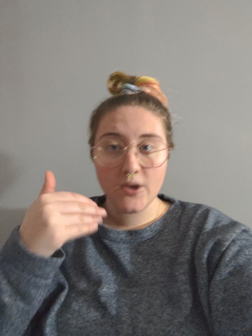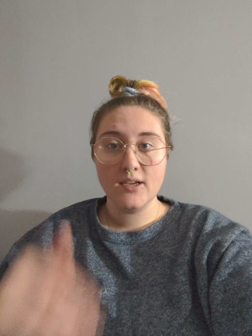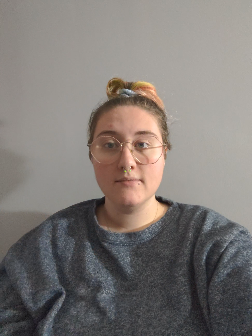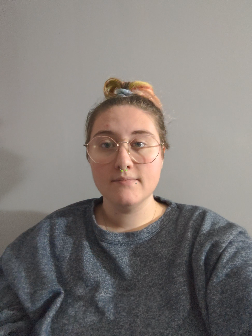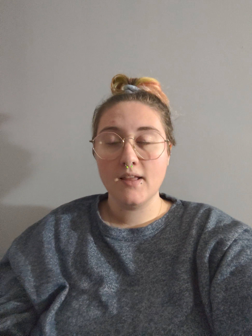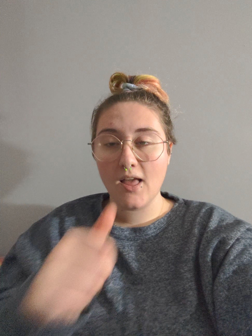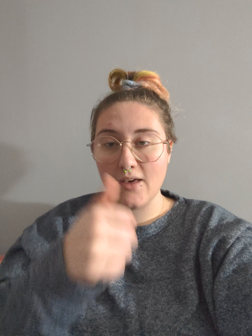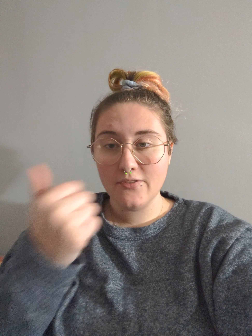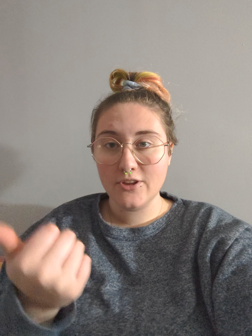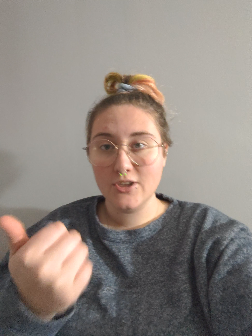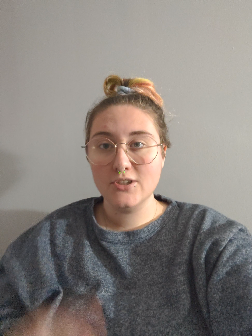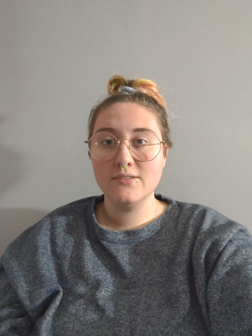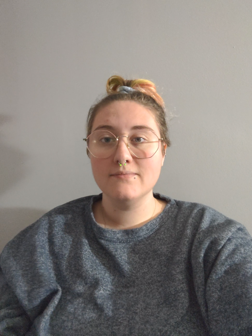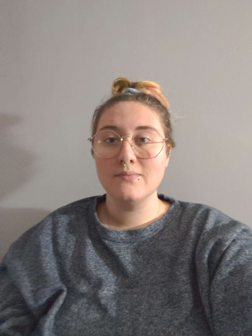another